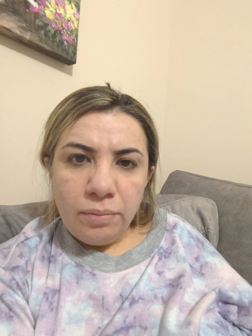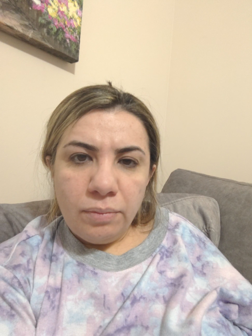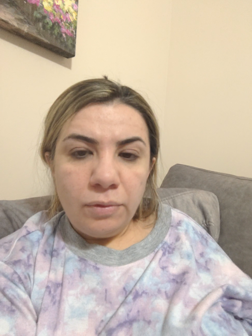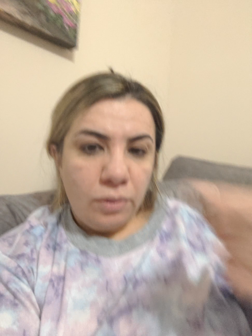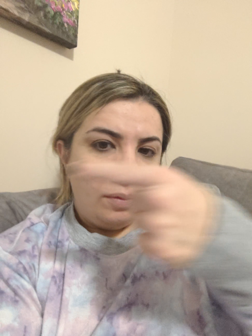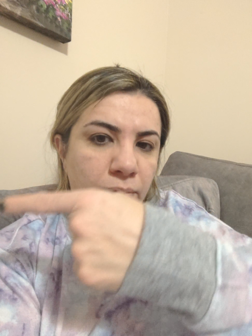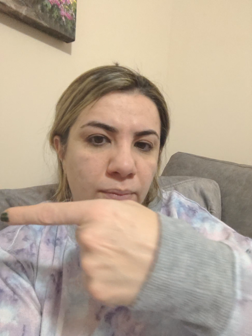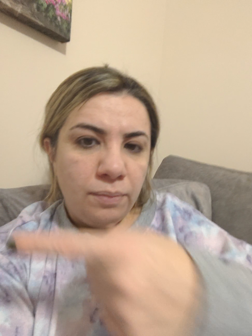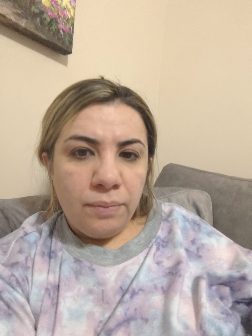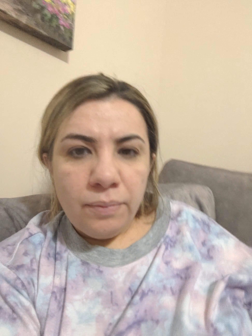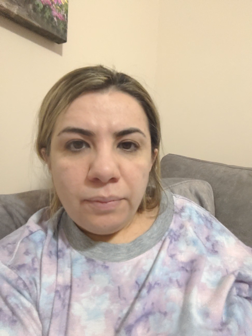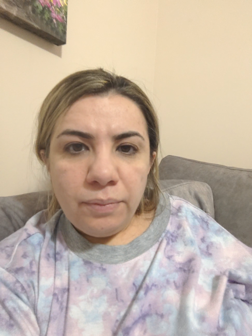he/she/it